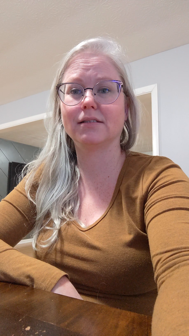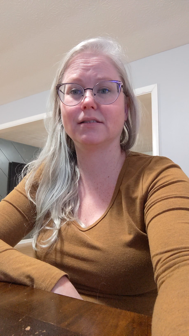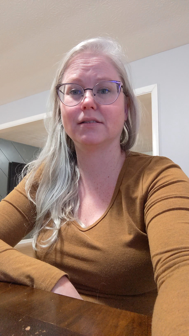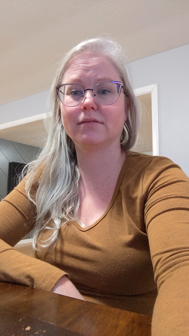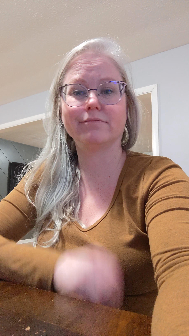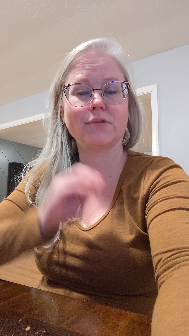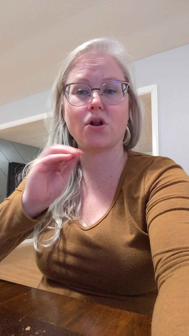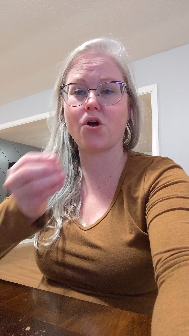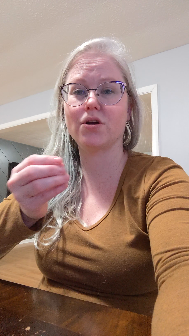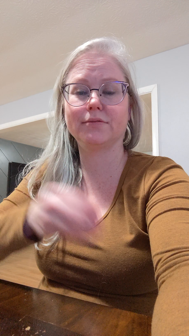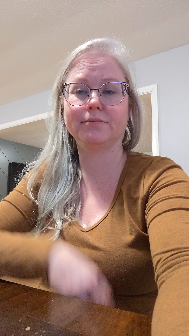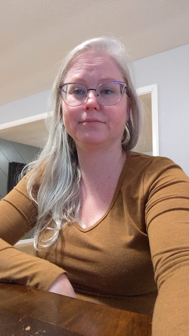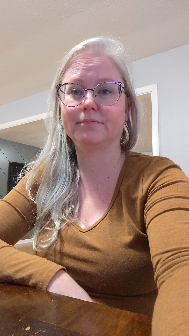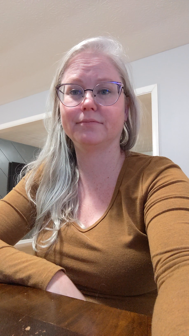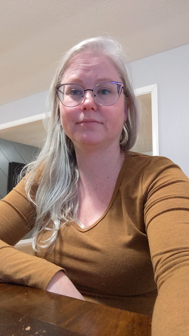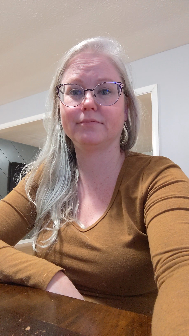none